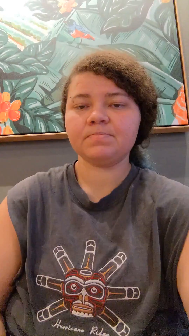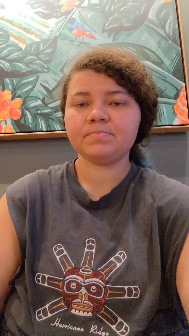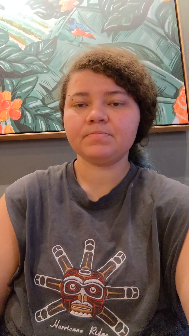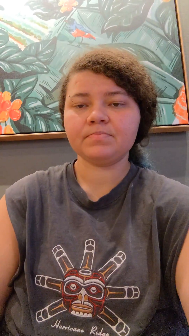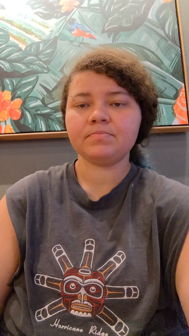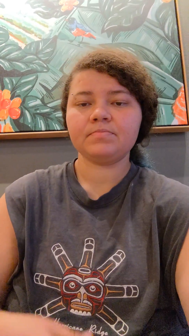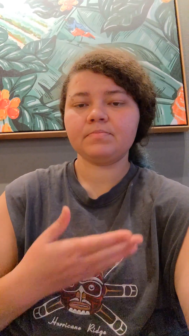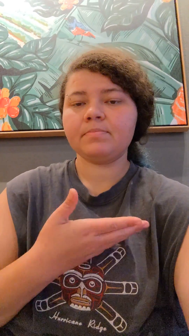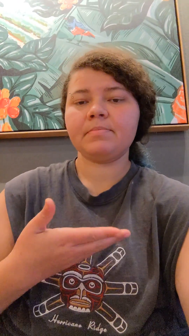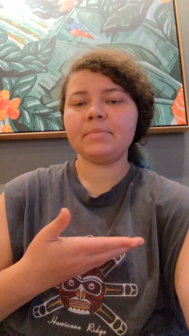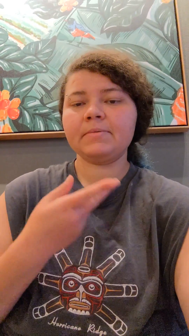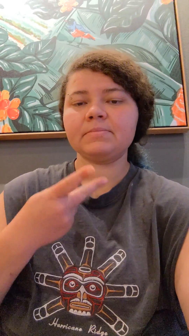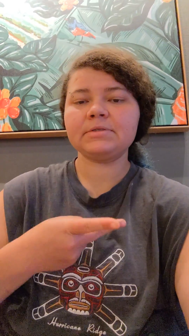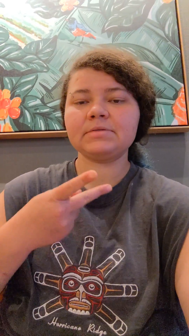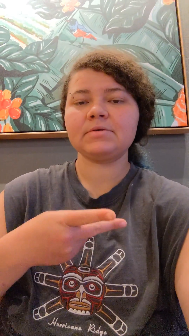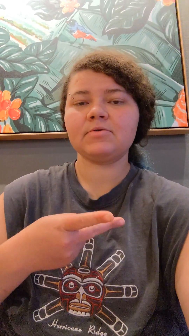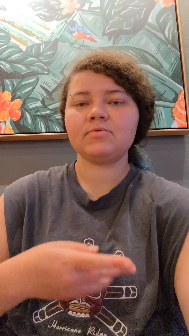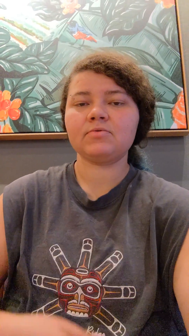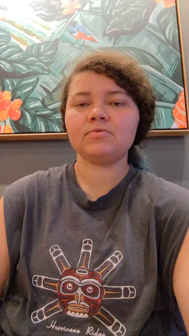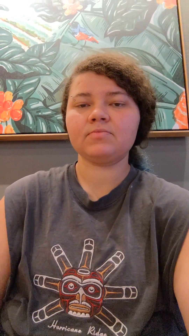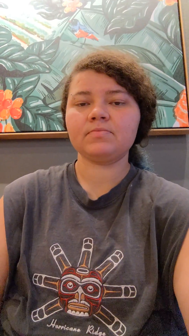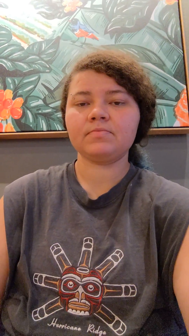babysitter